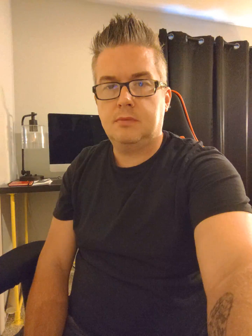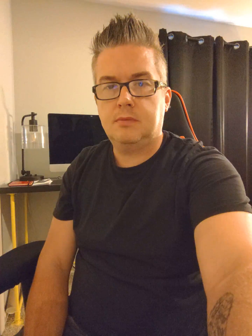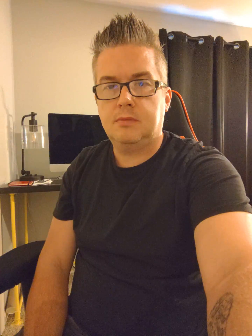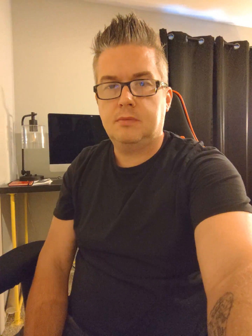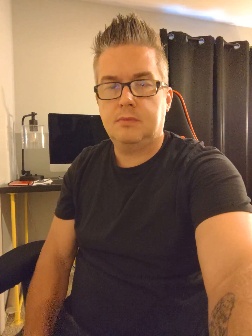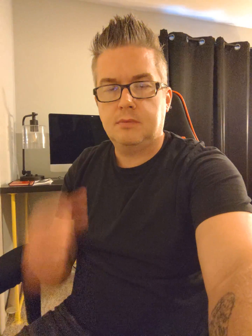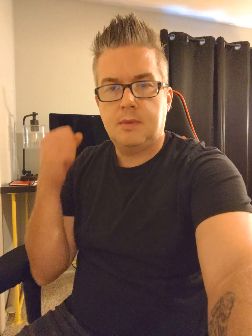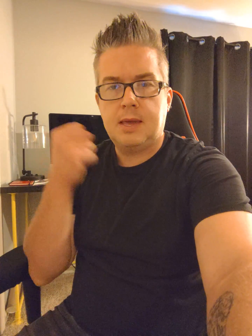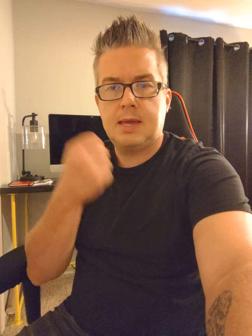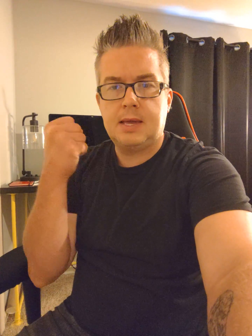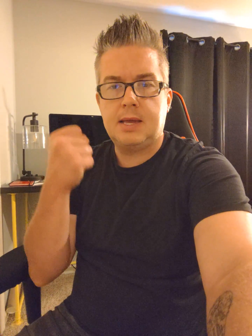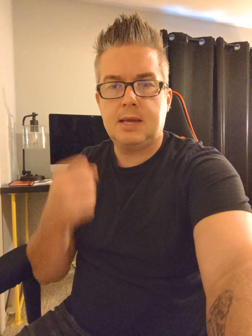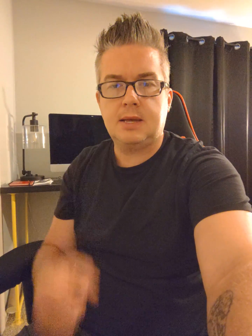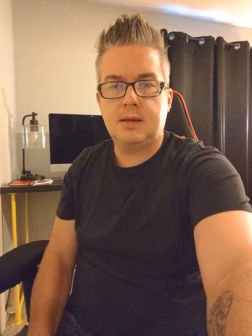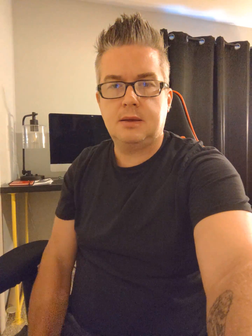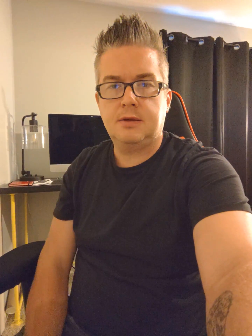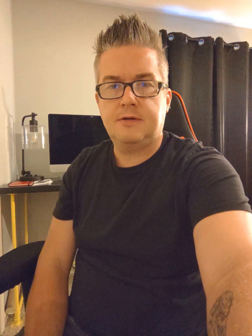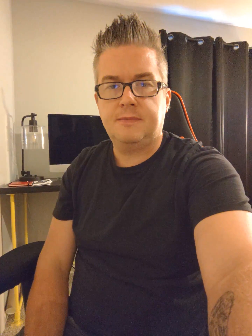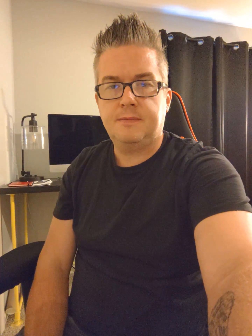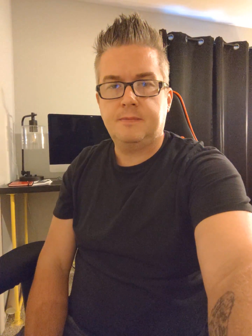hit